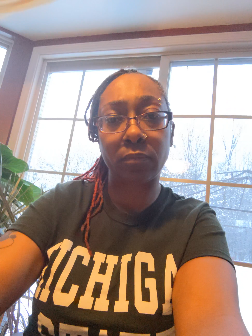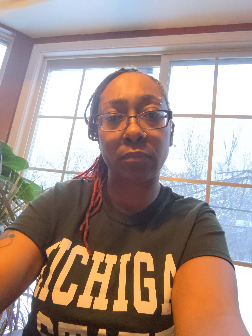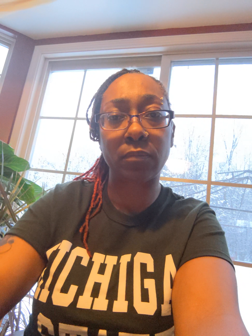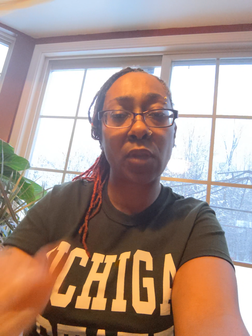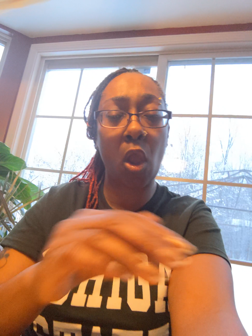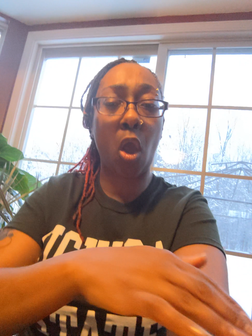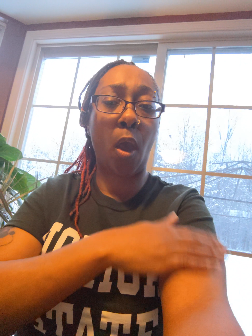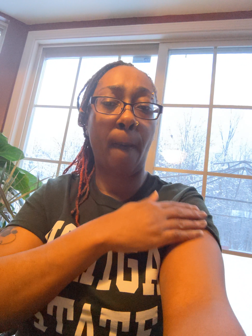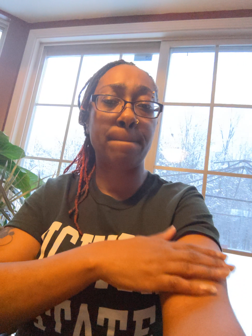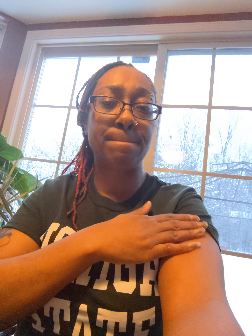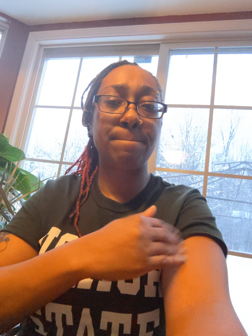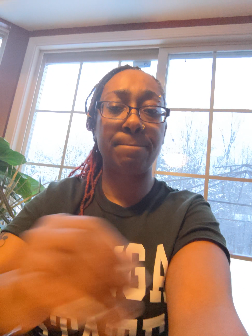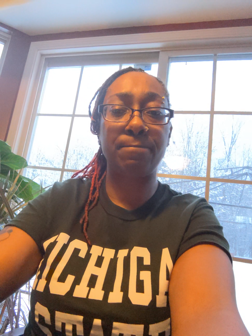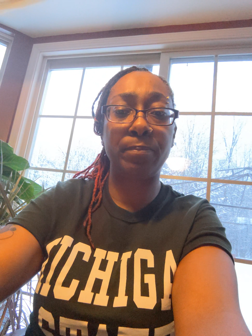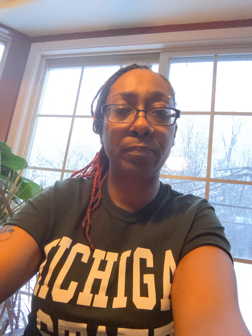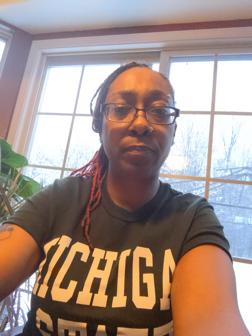arm